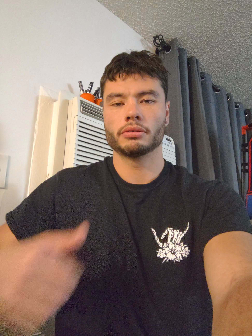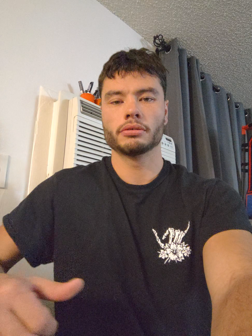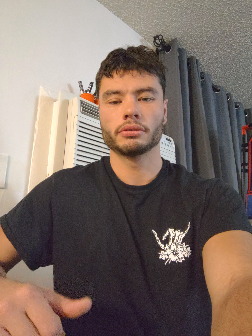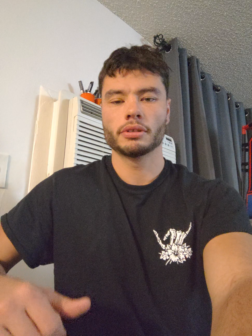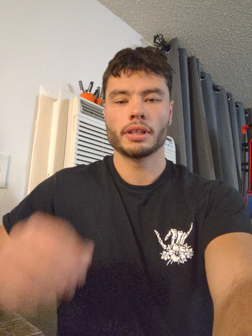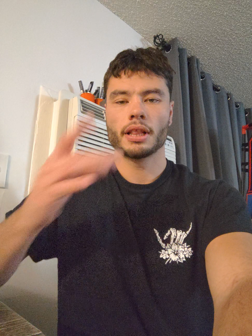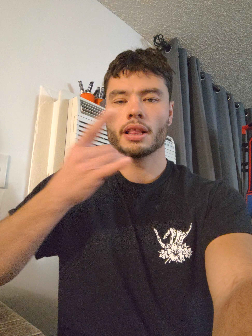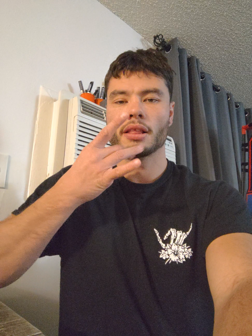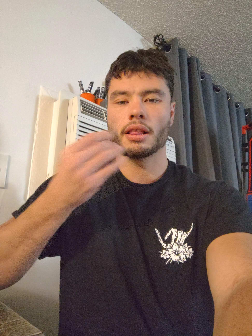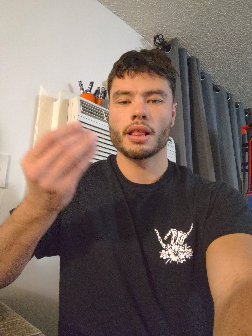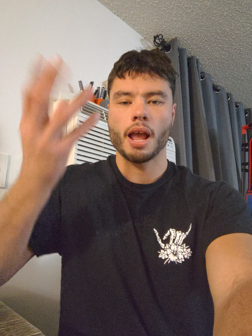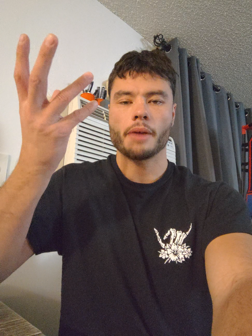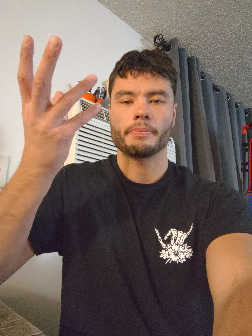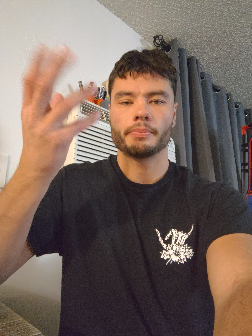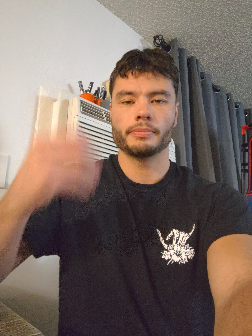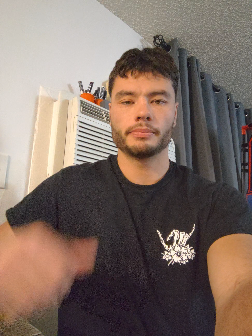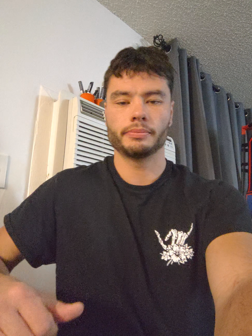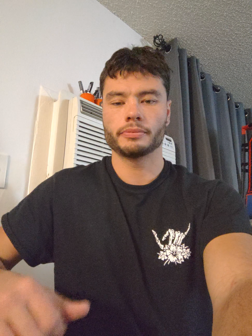lamp